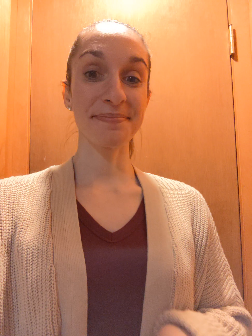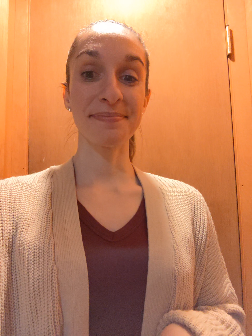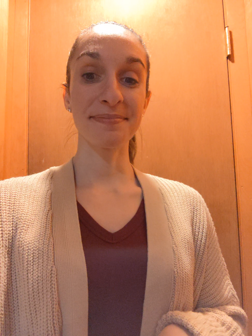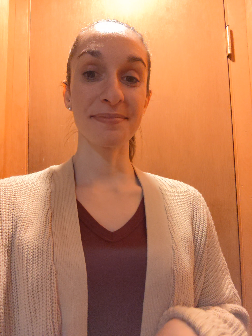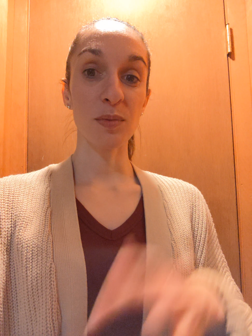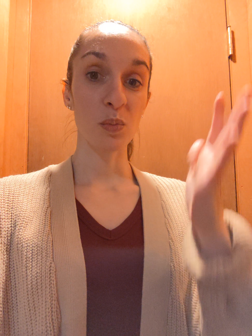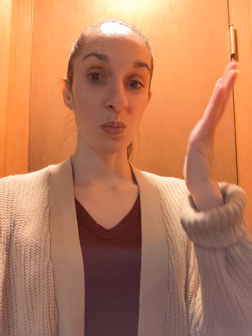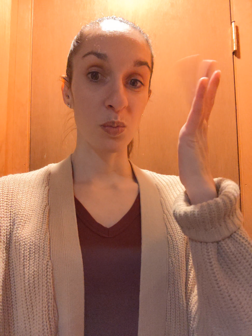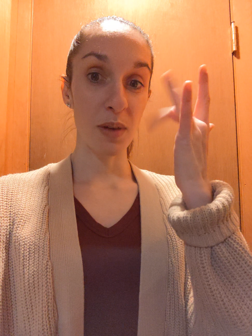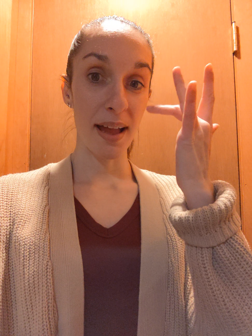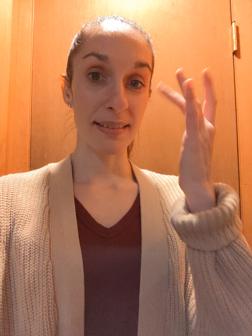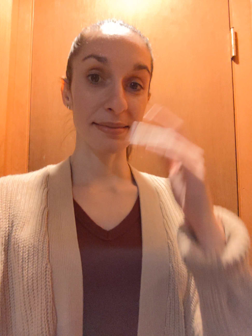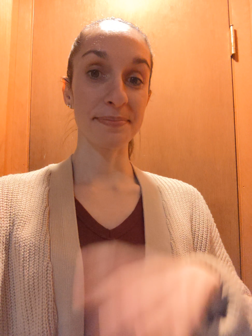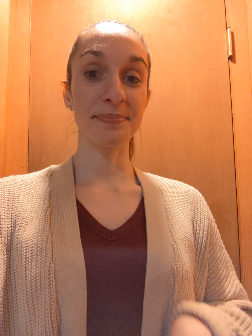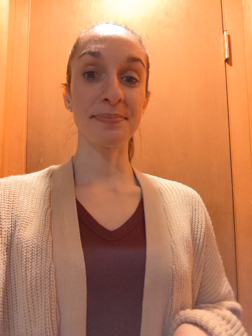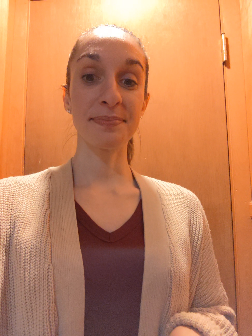why